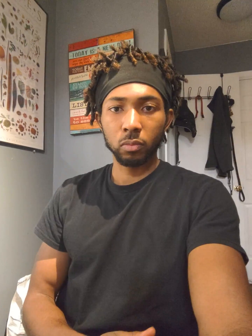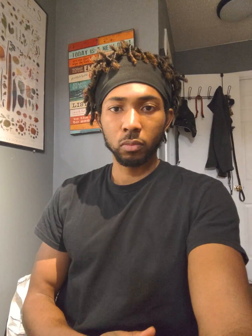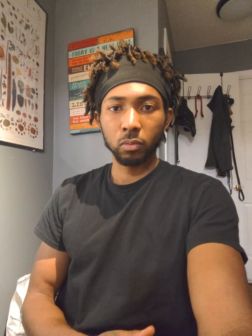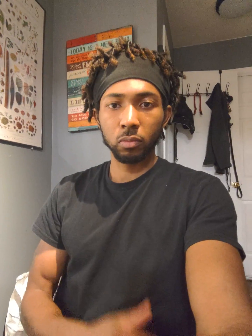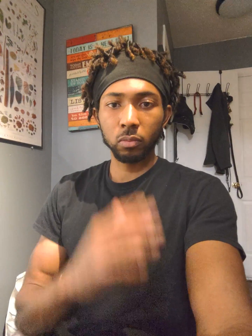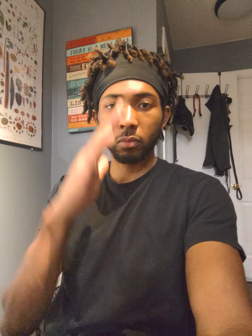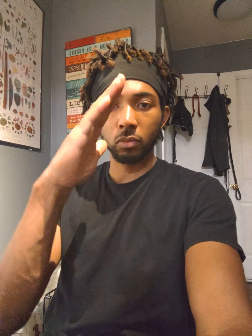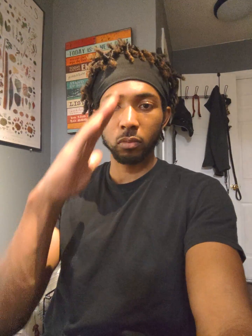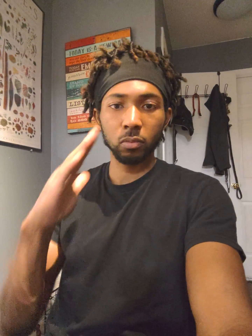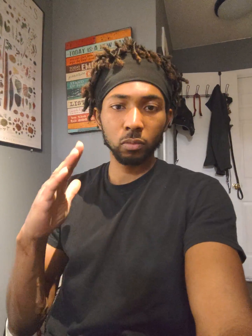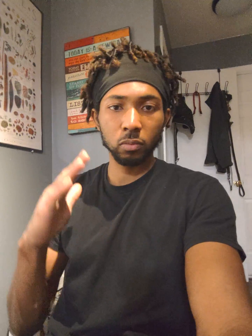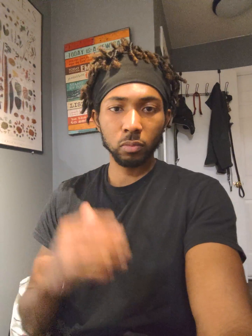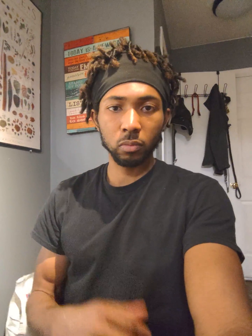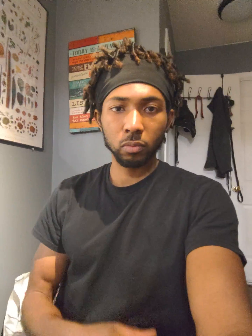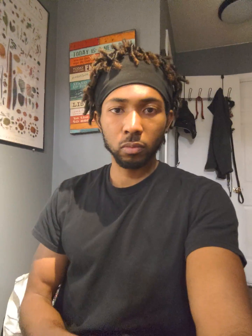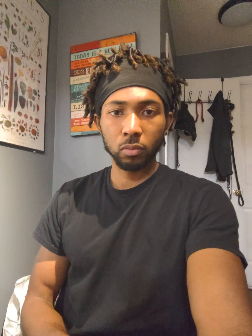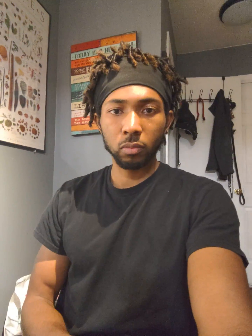roof